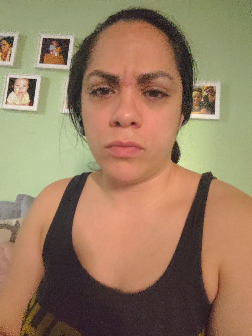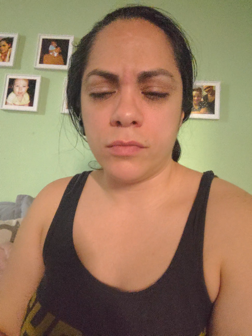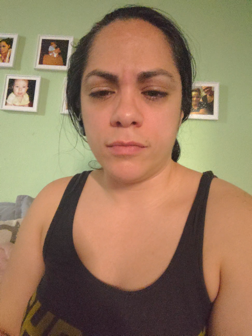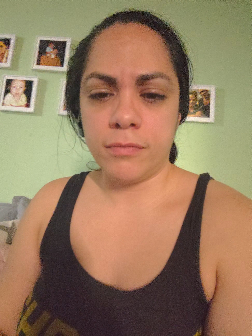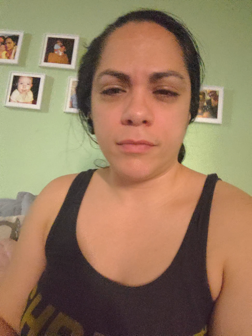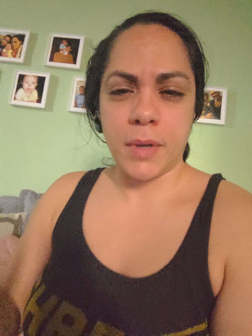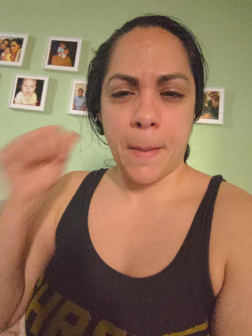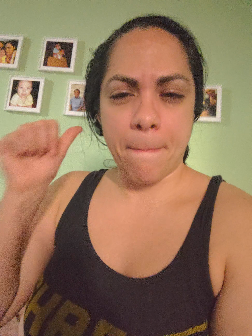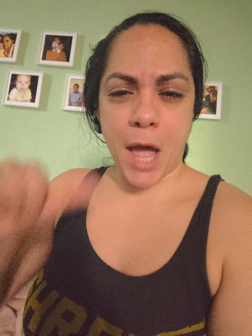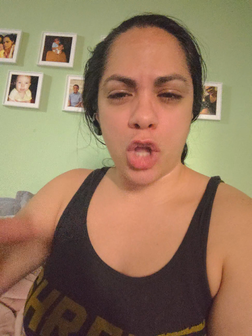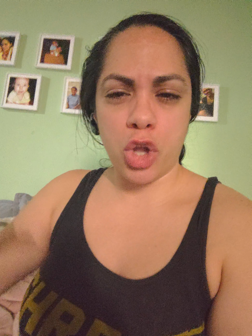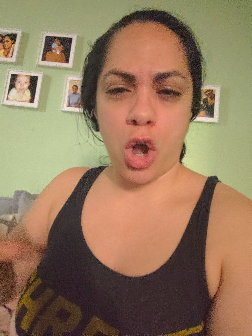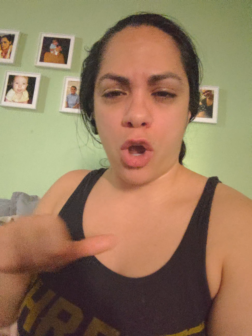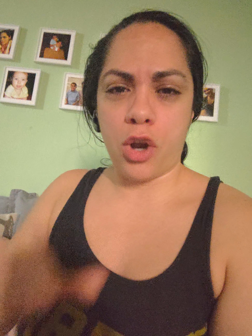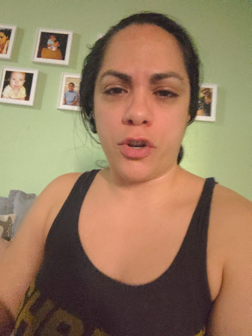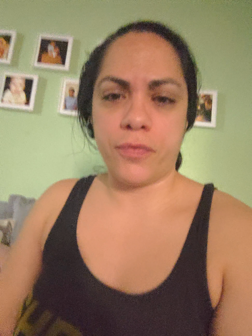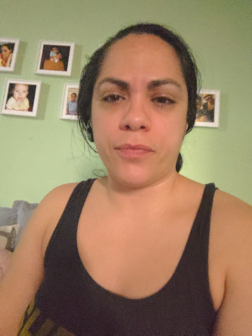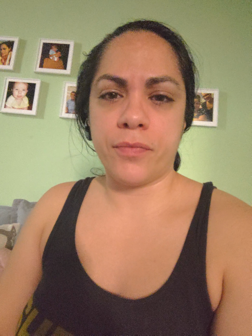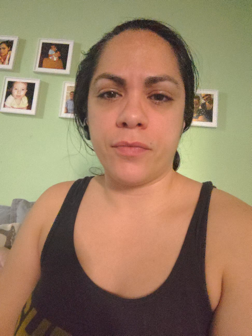backyard